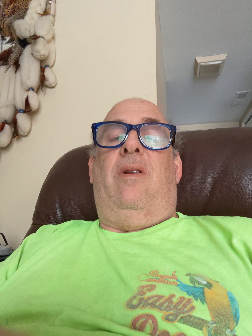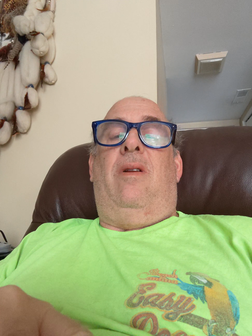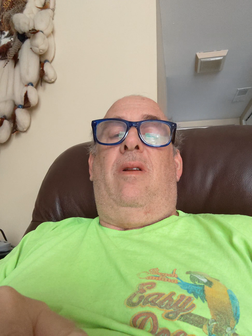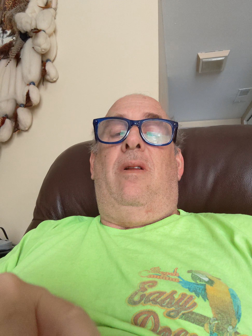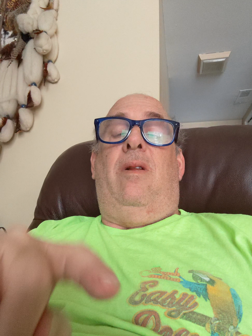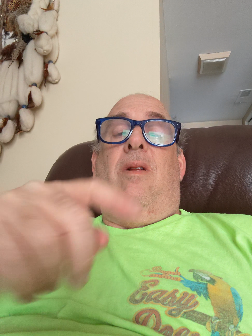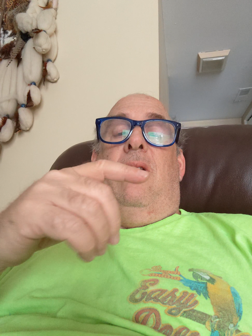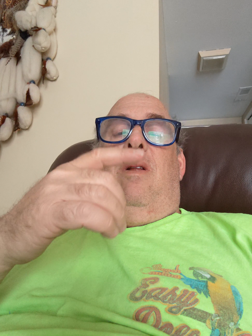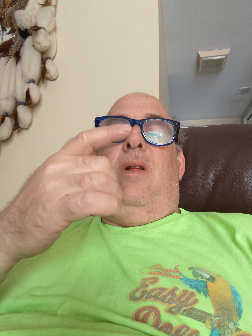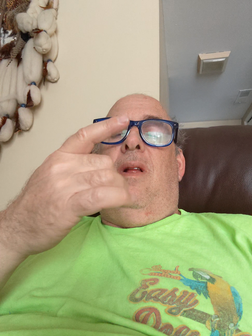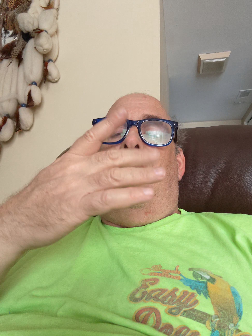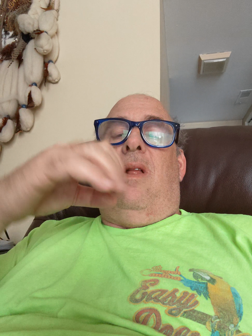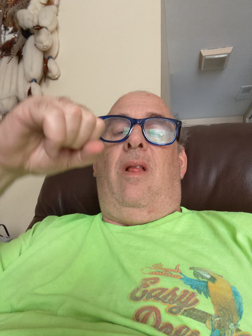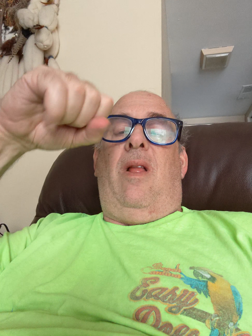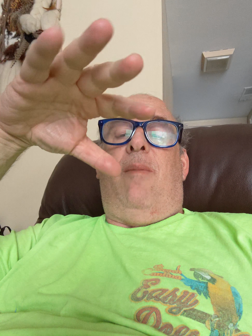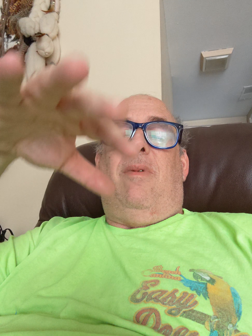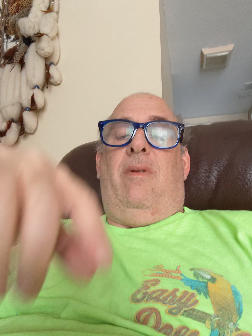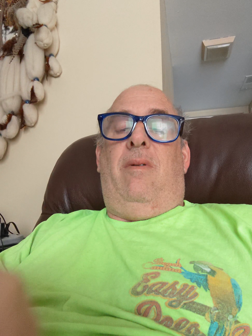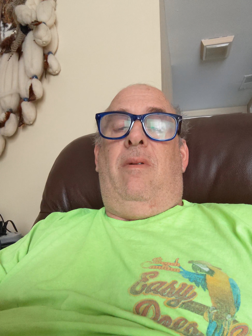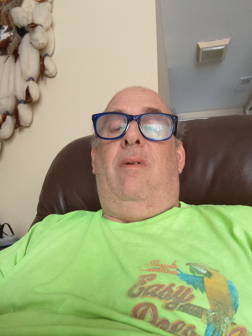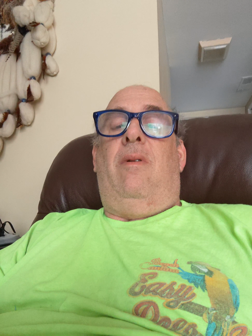lamp